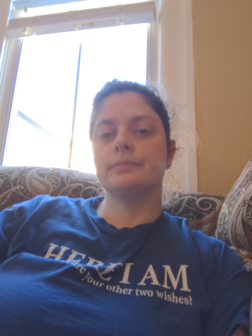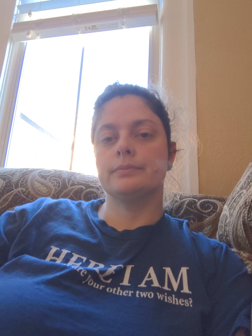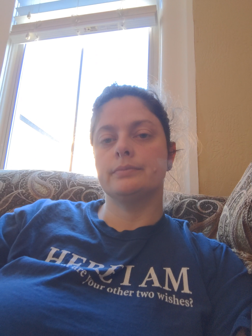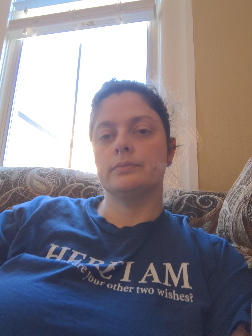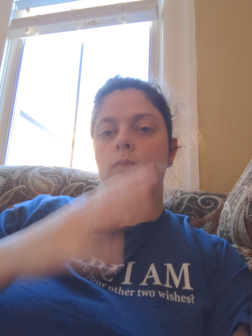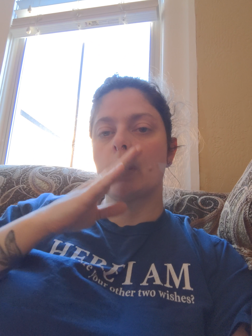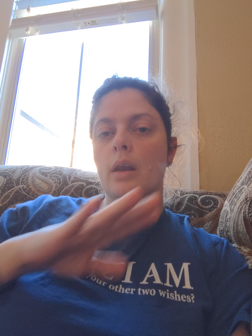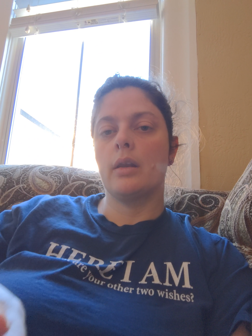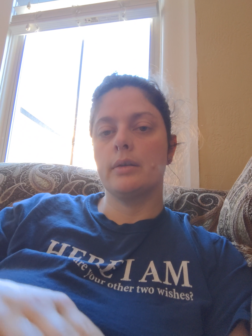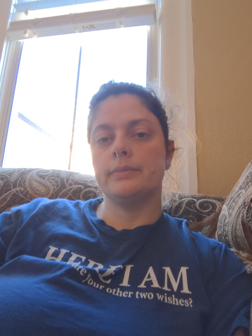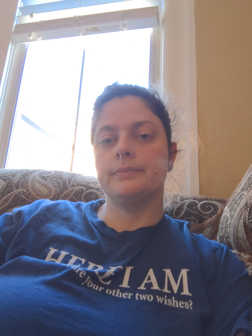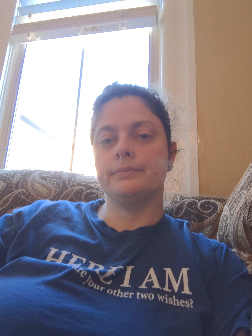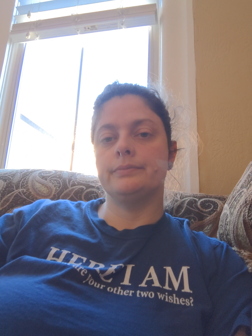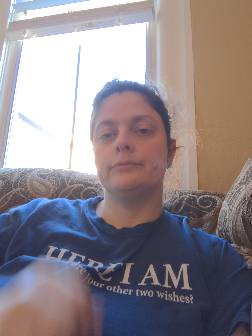quiet